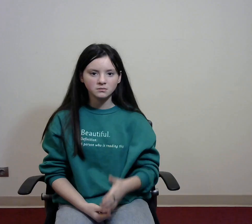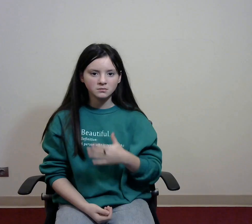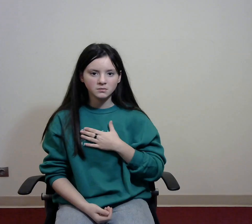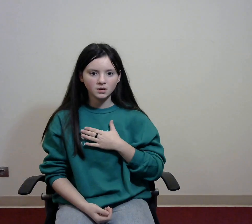mən